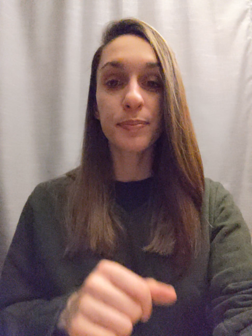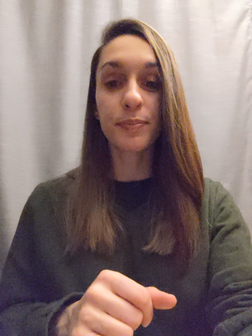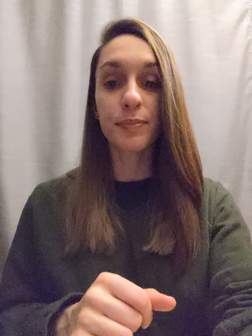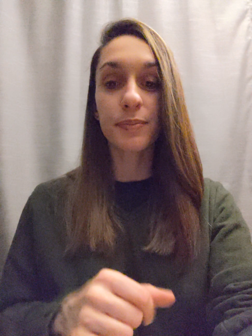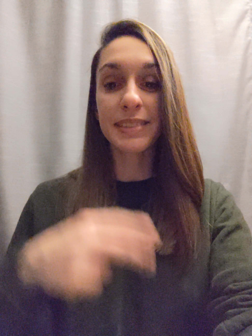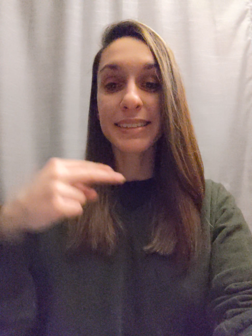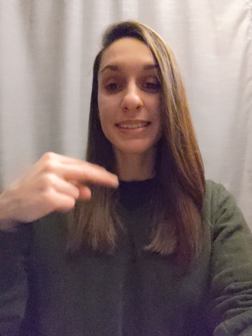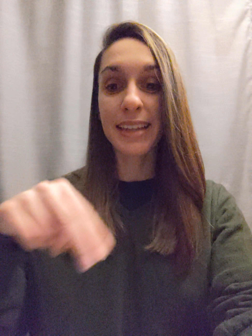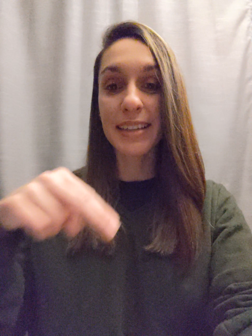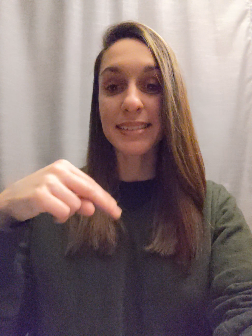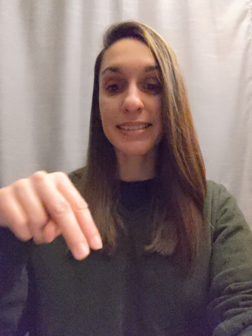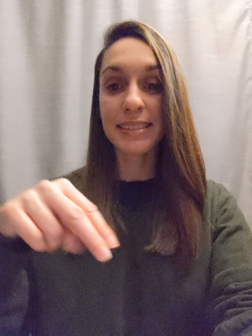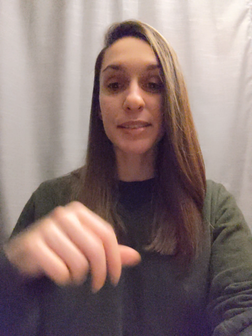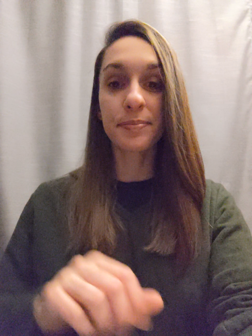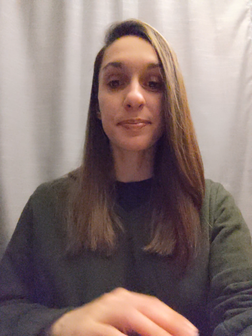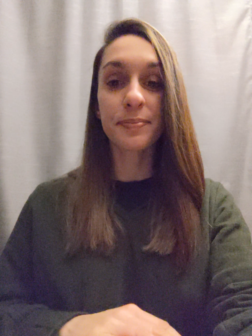dance